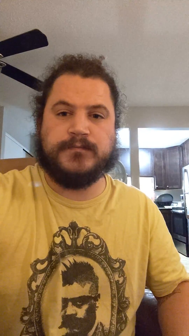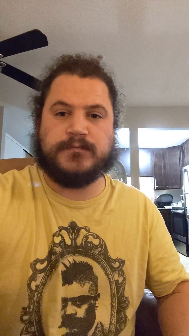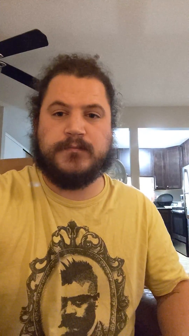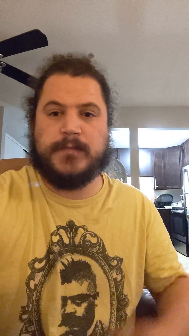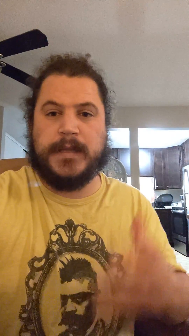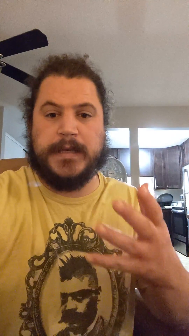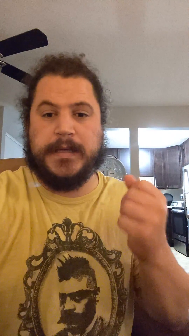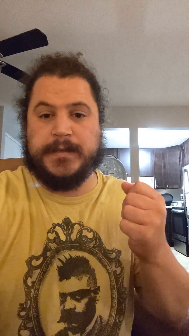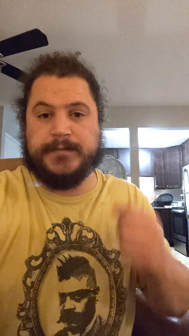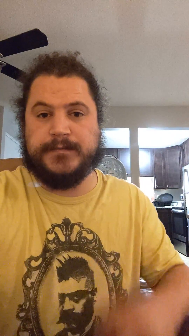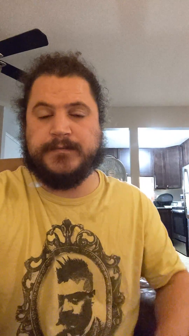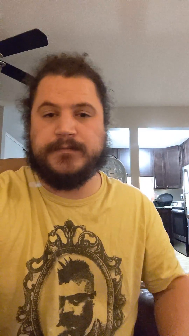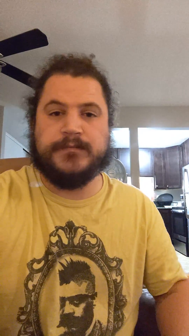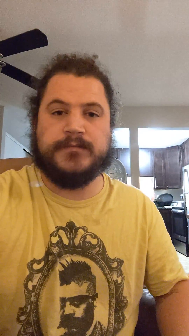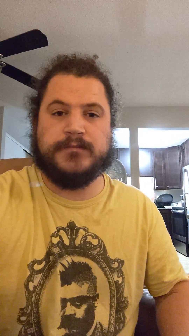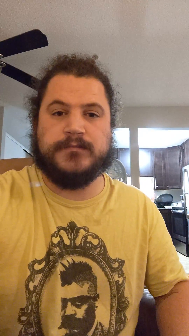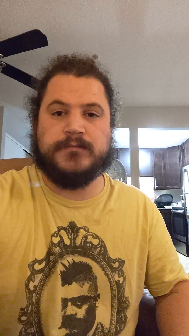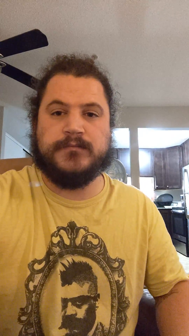get